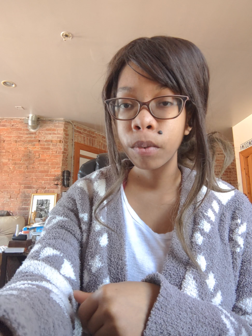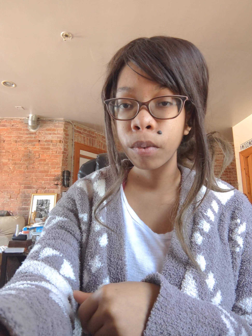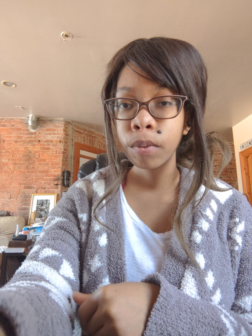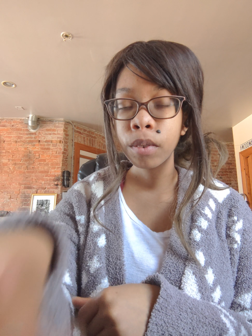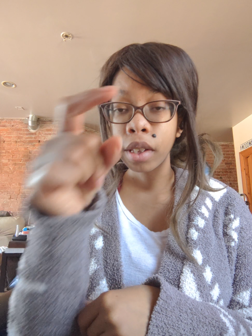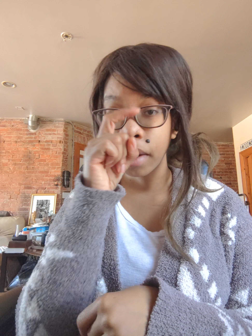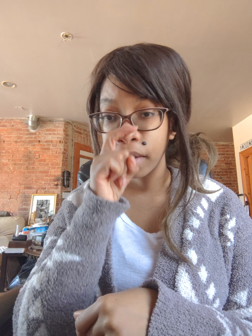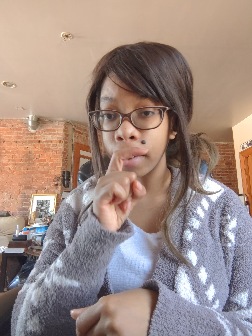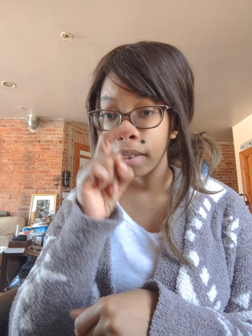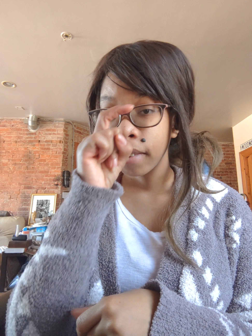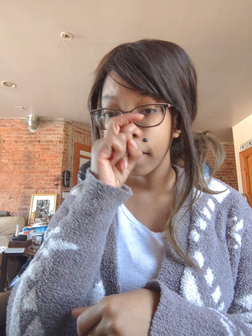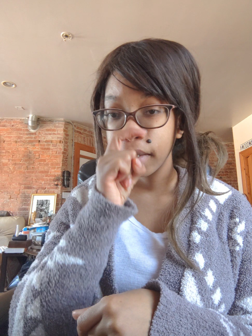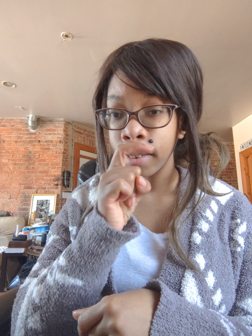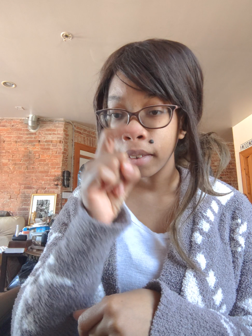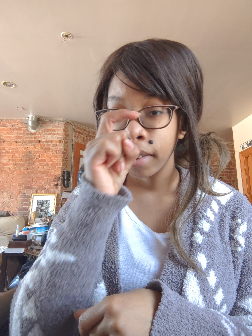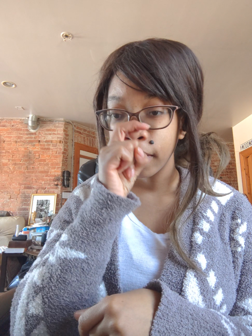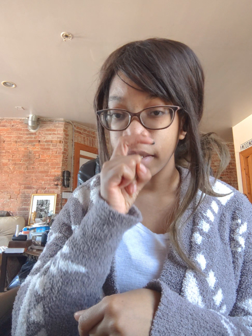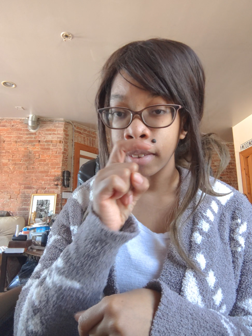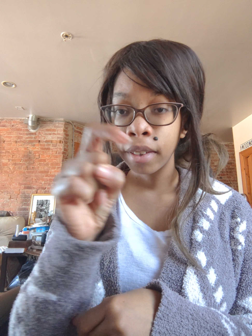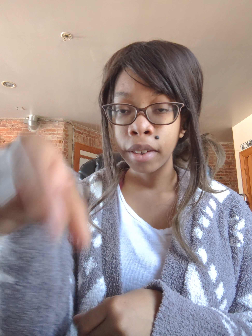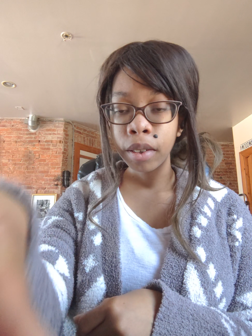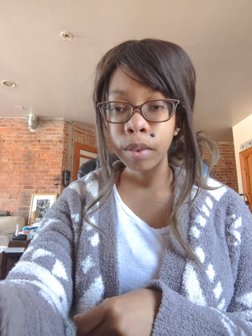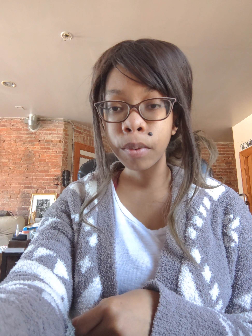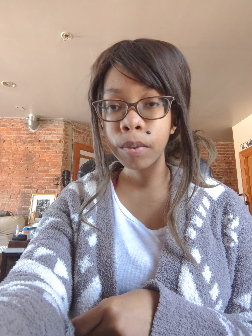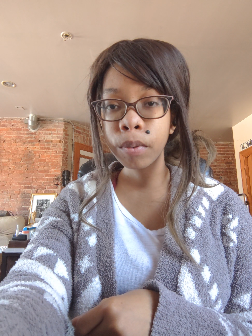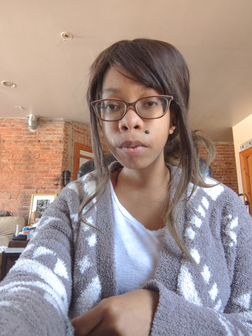doll